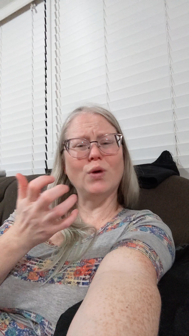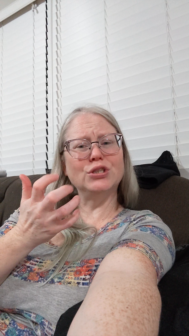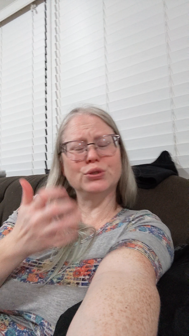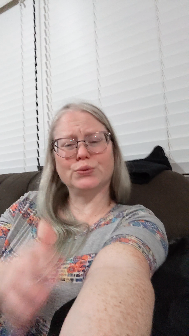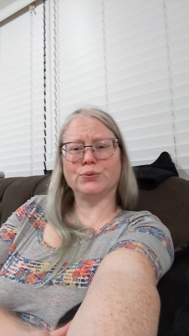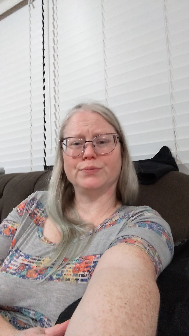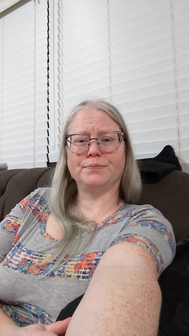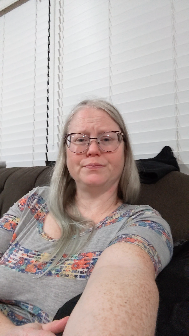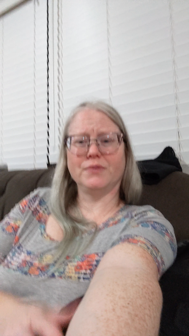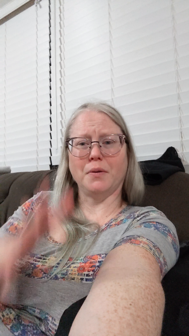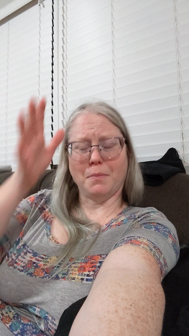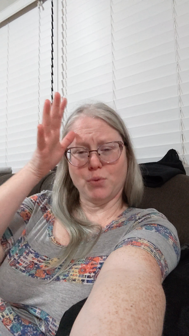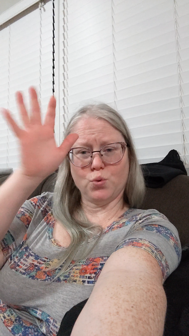moose